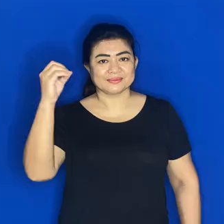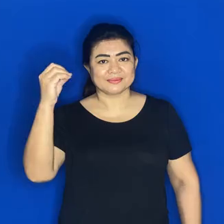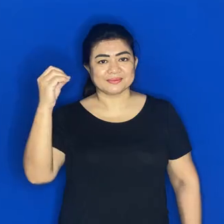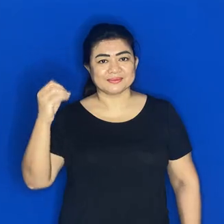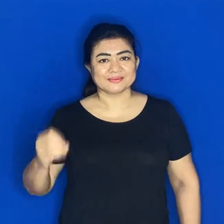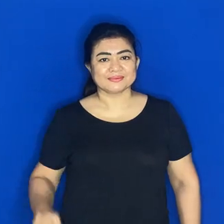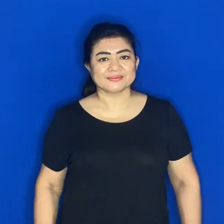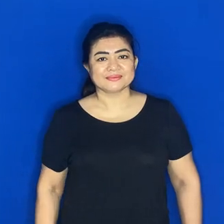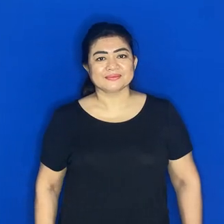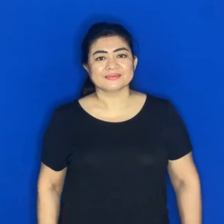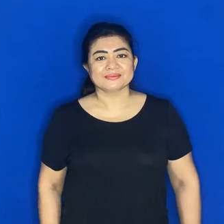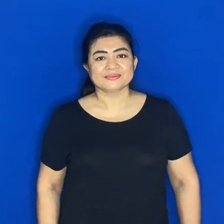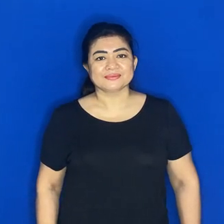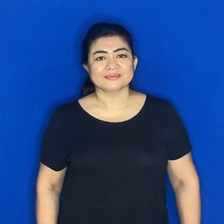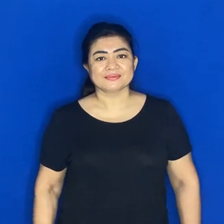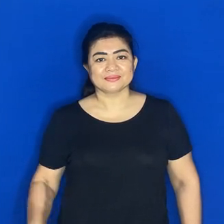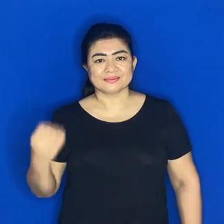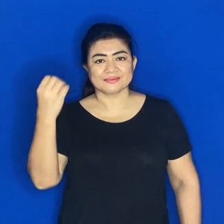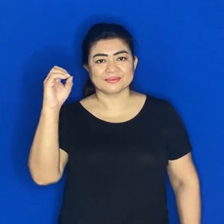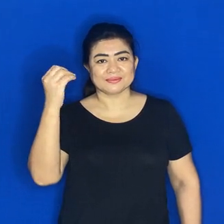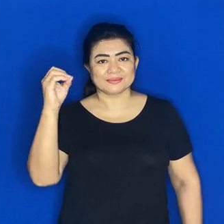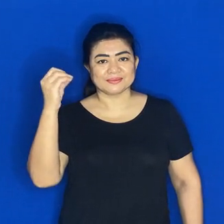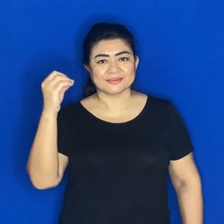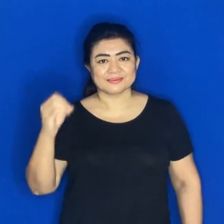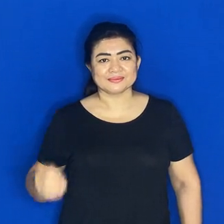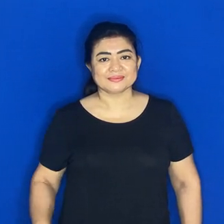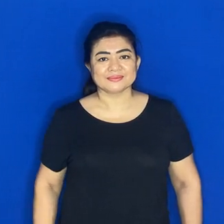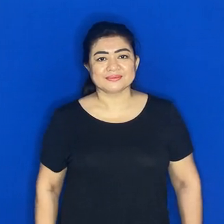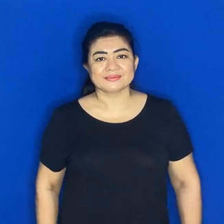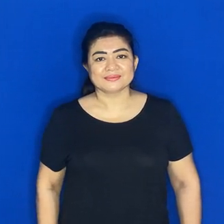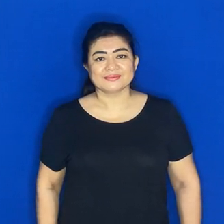orange